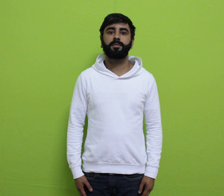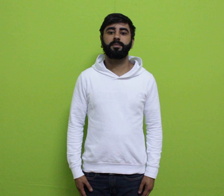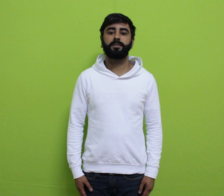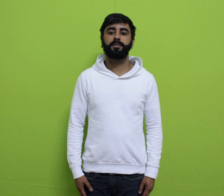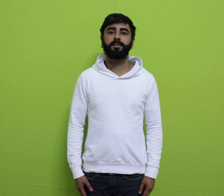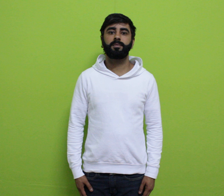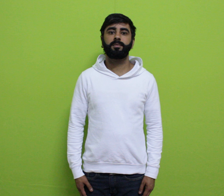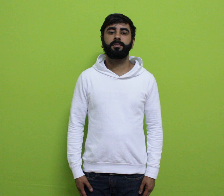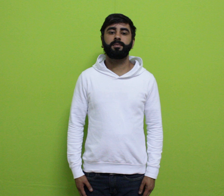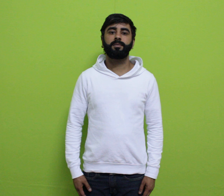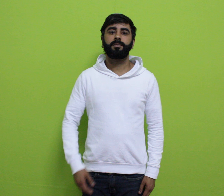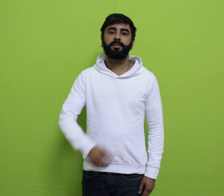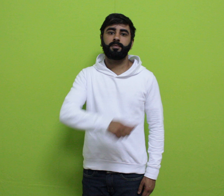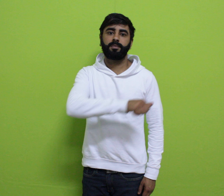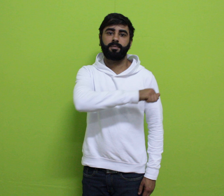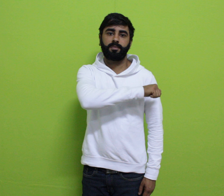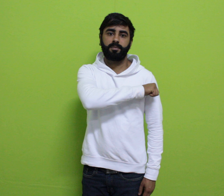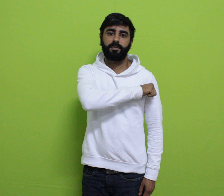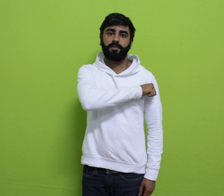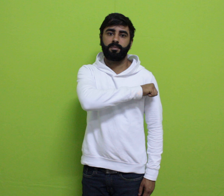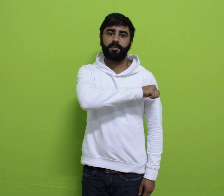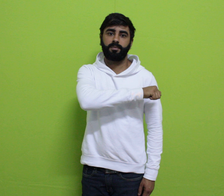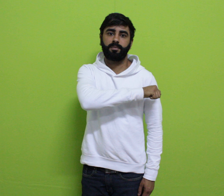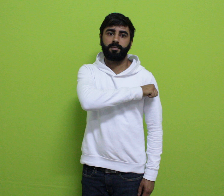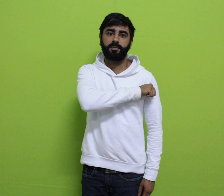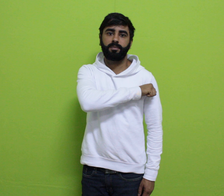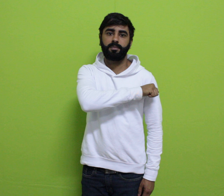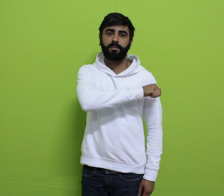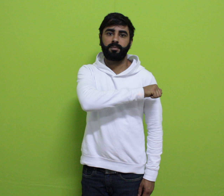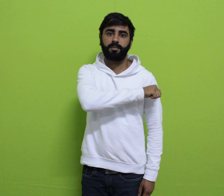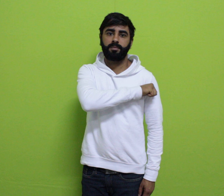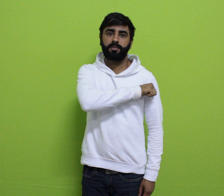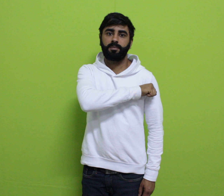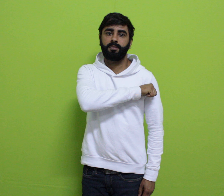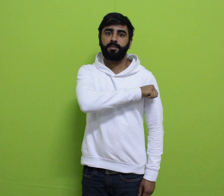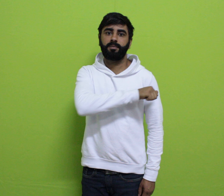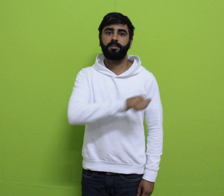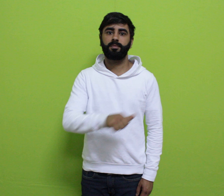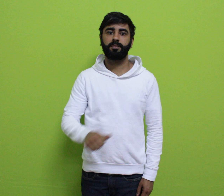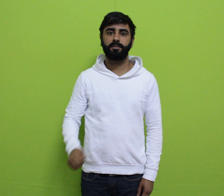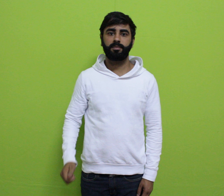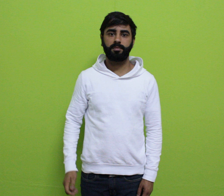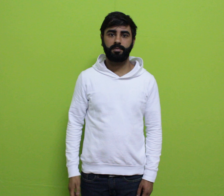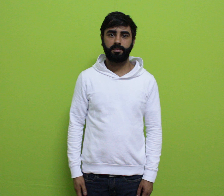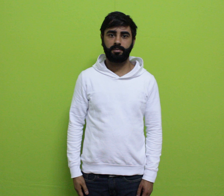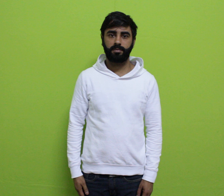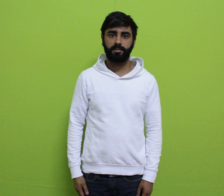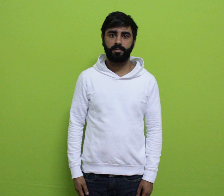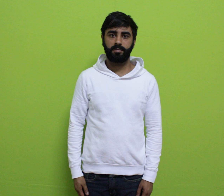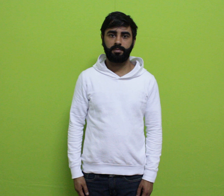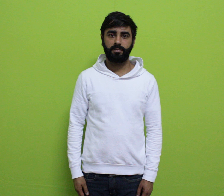aluno